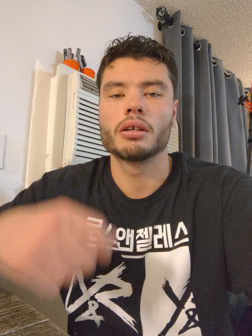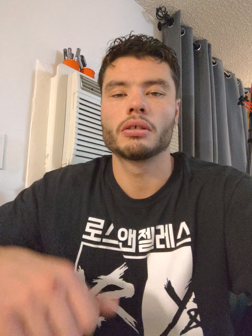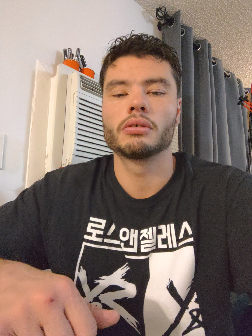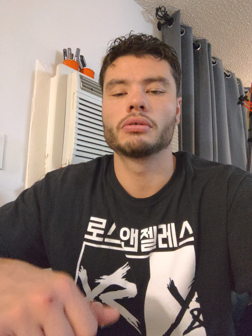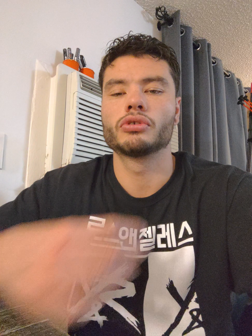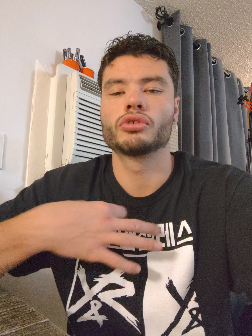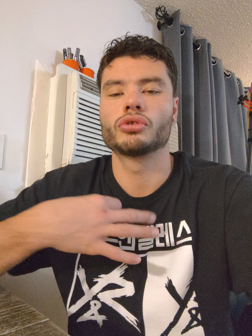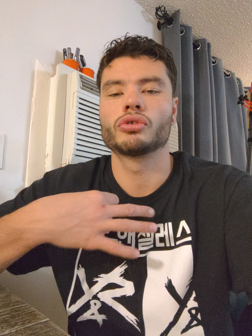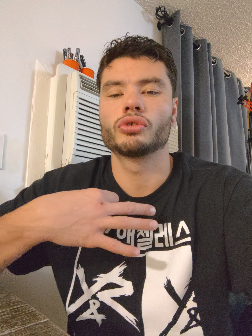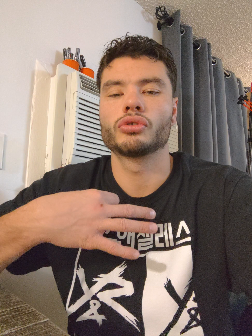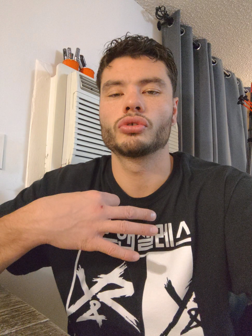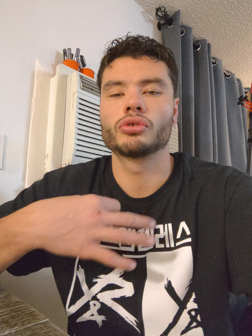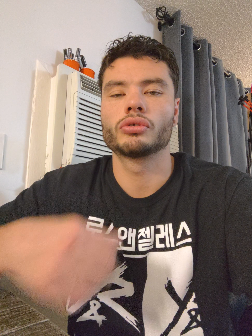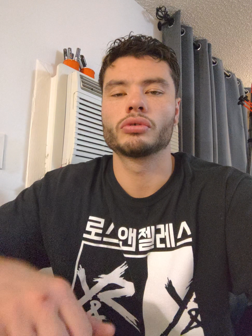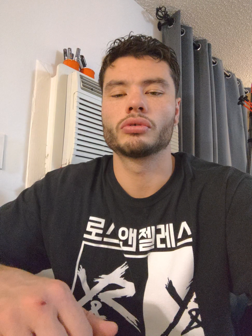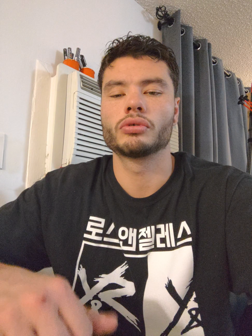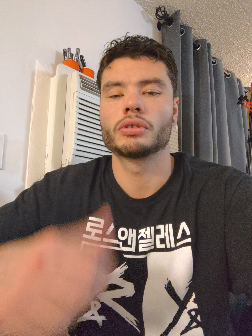shirt